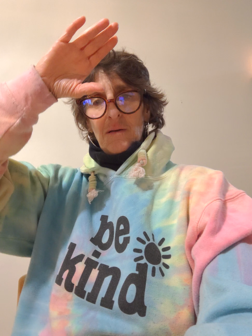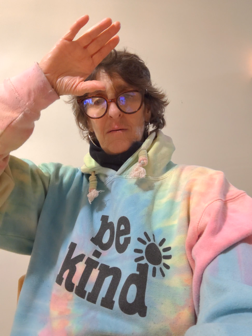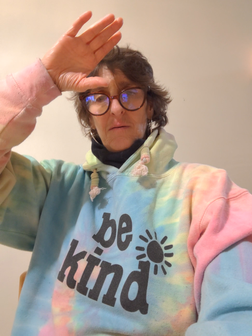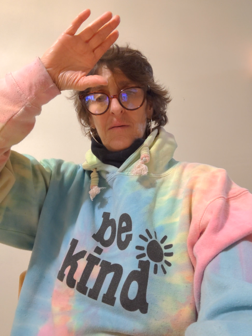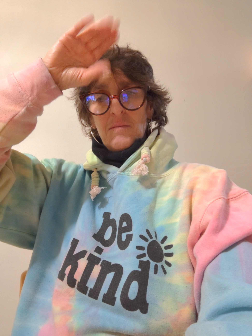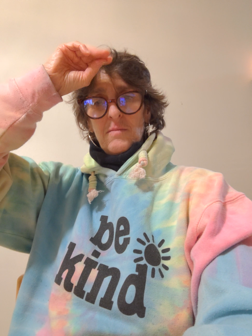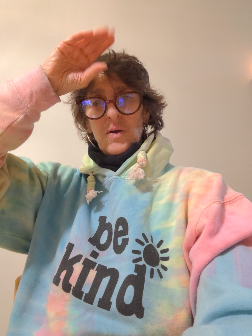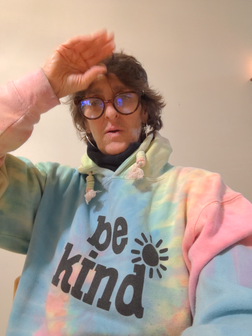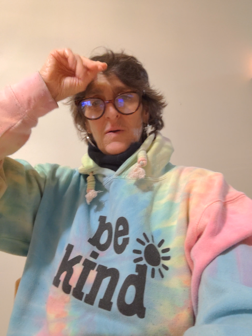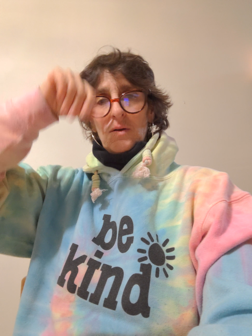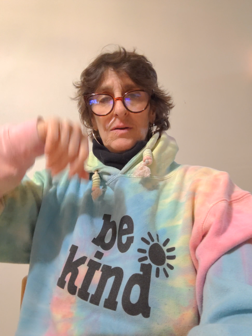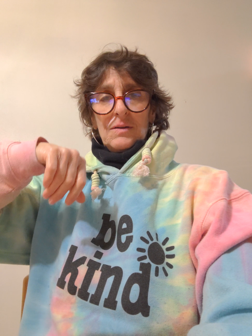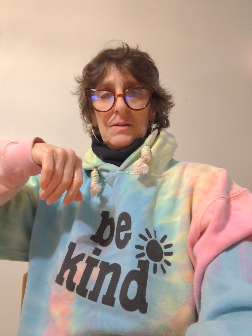boy